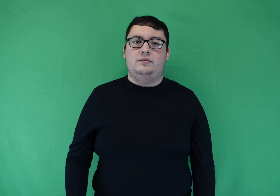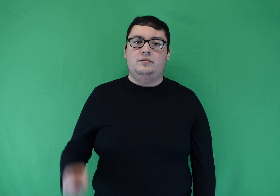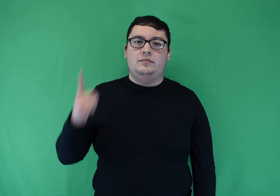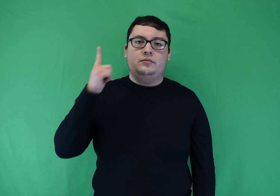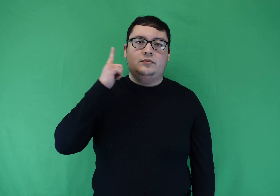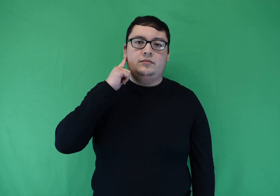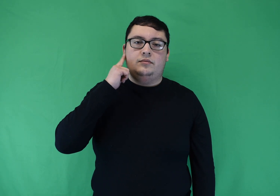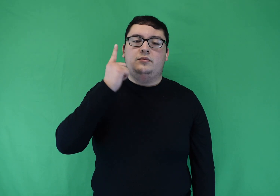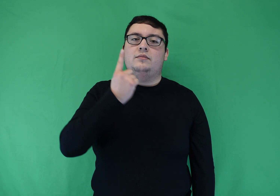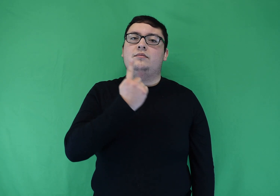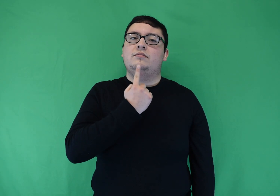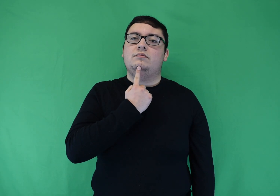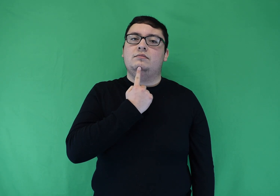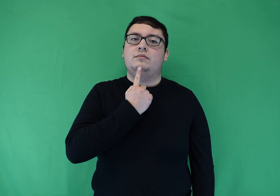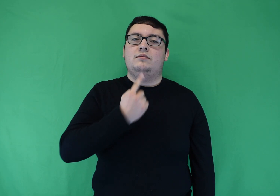sordo